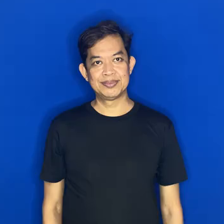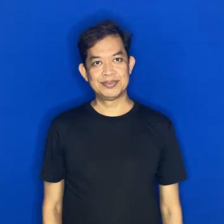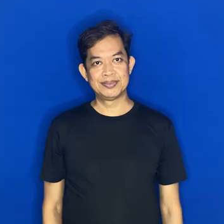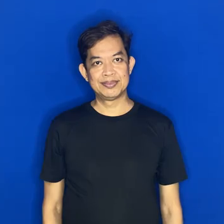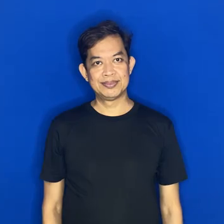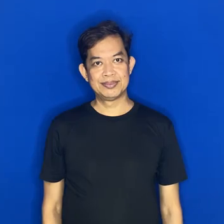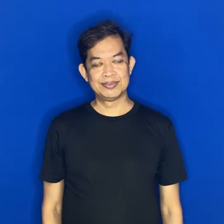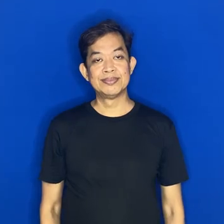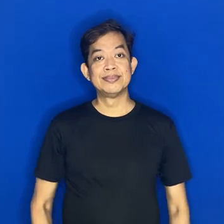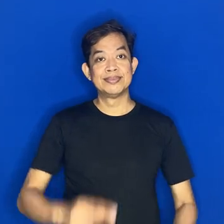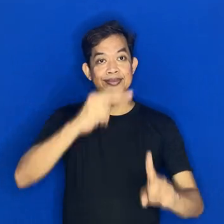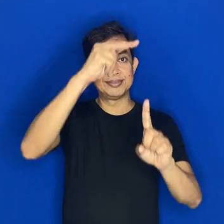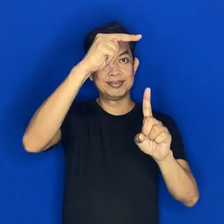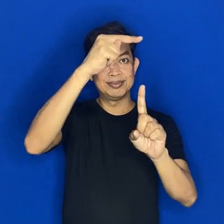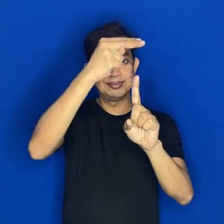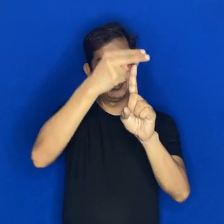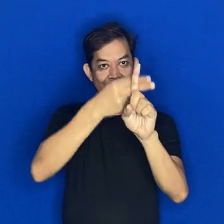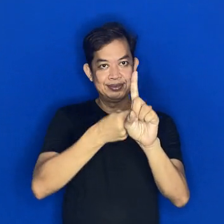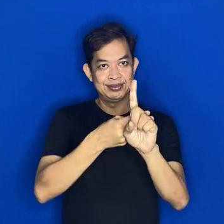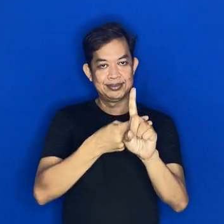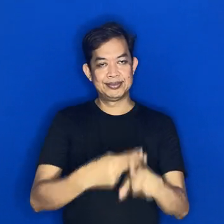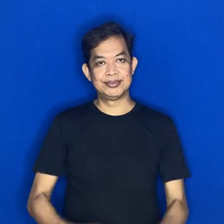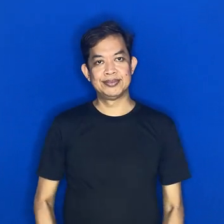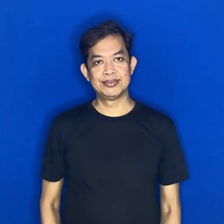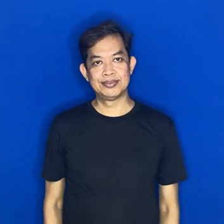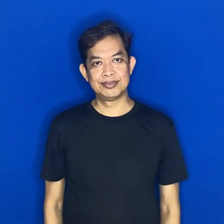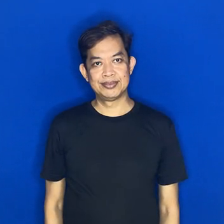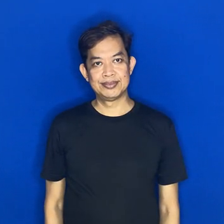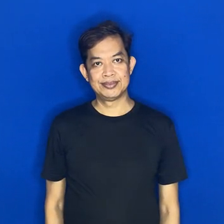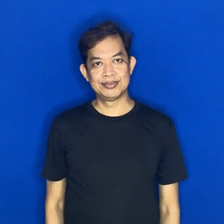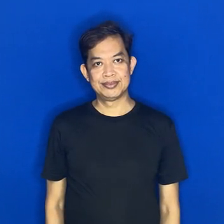november